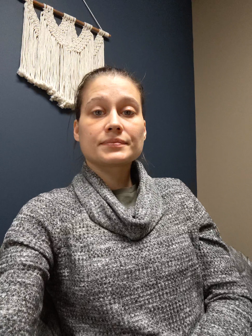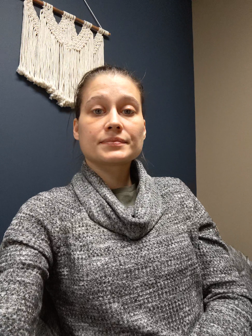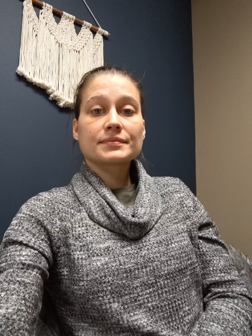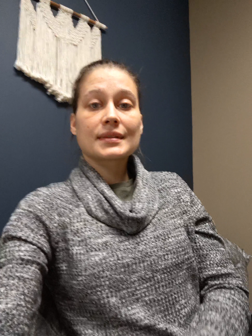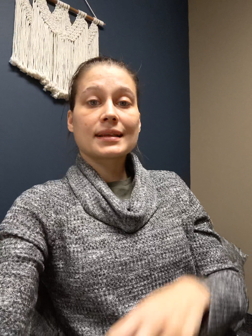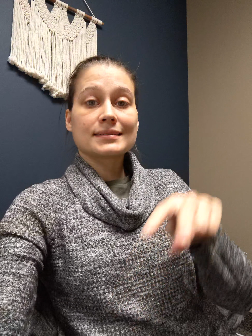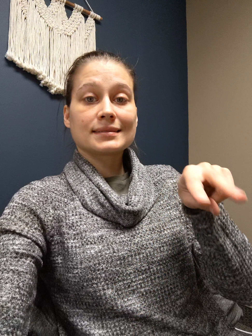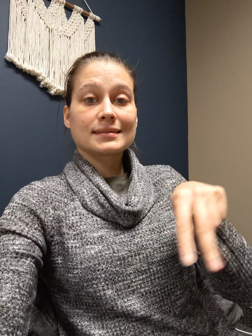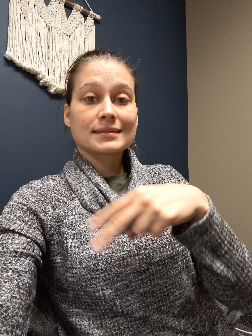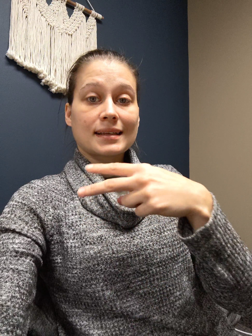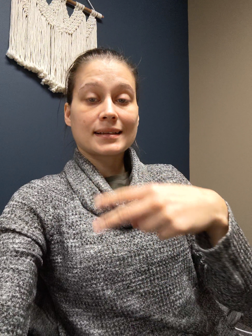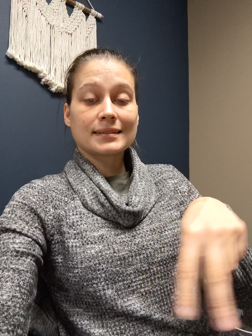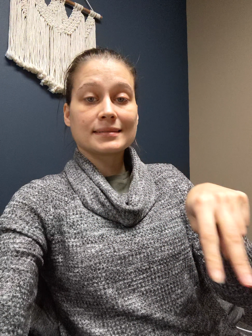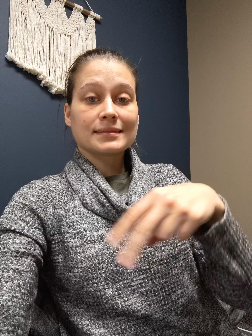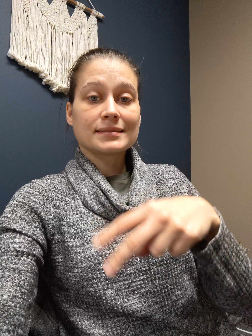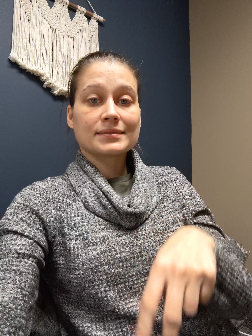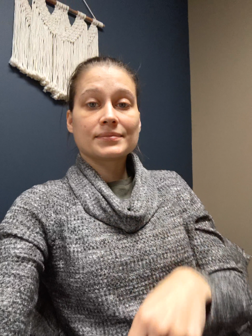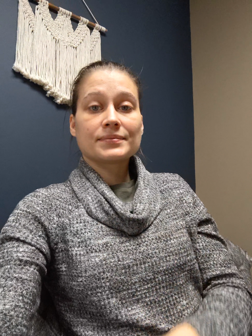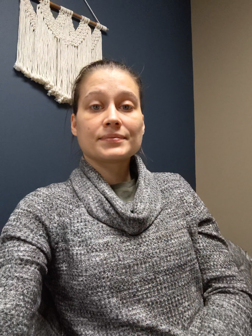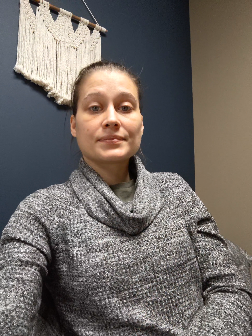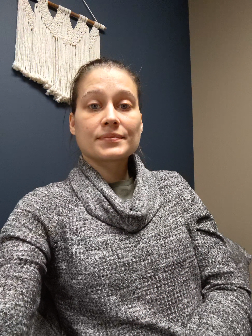dance